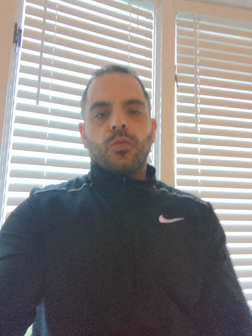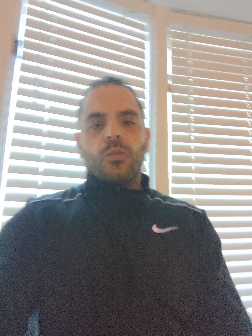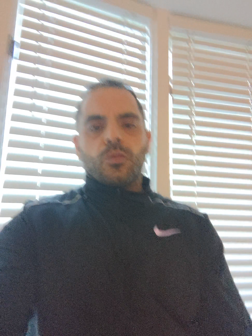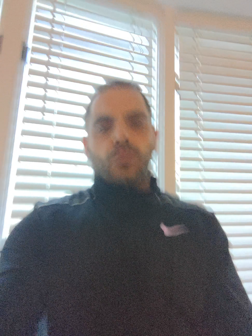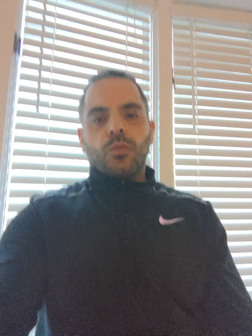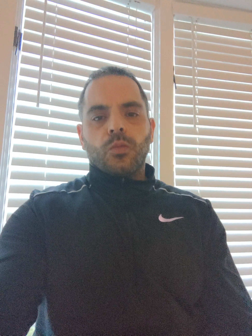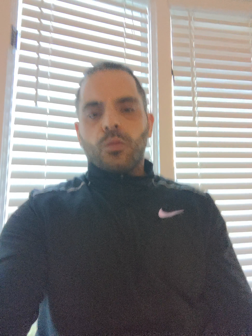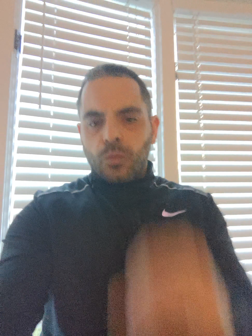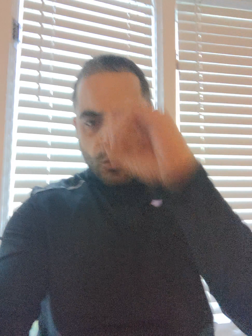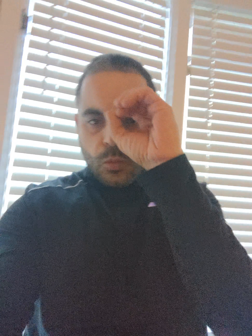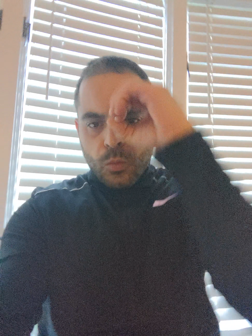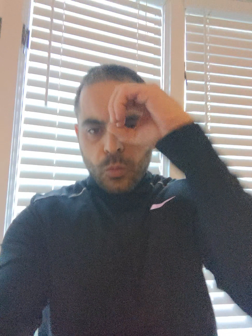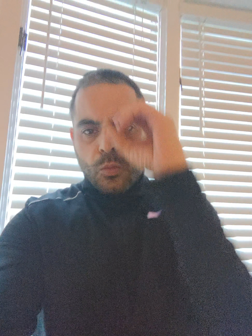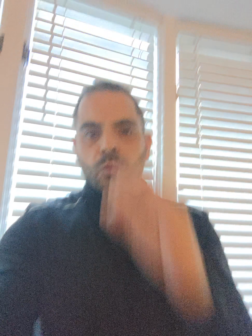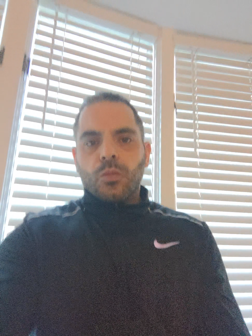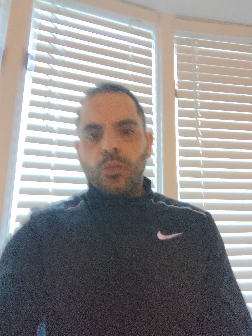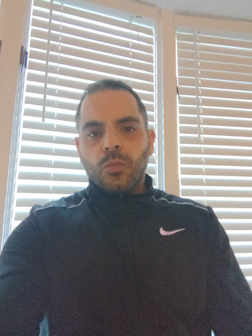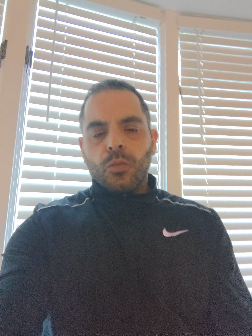owl